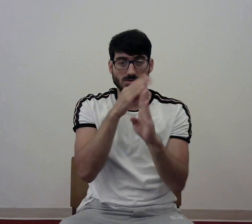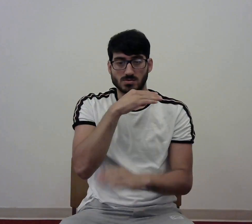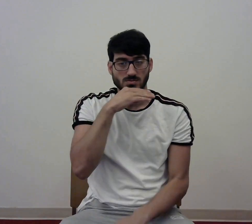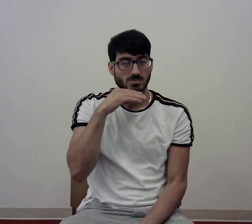çox